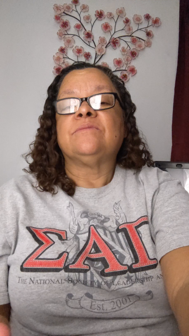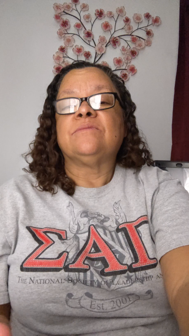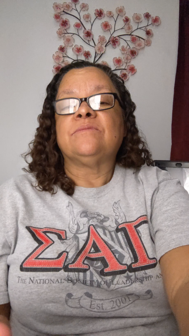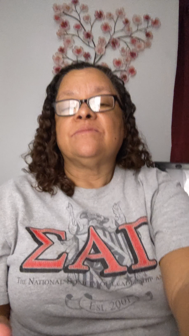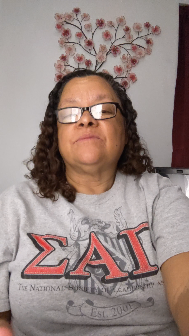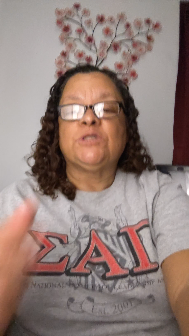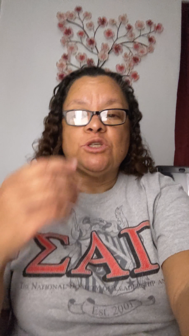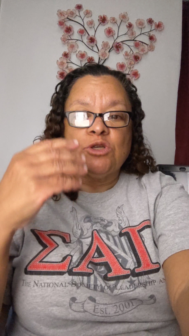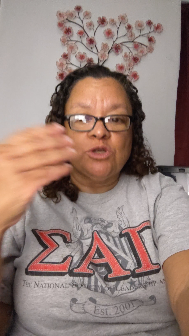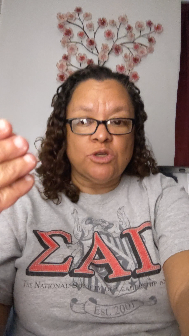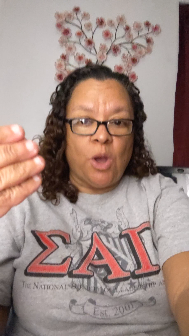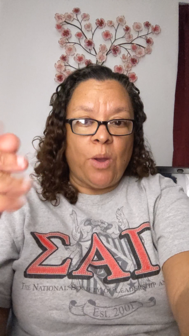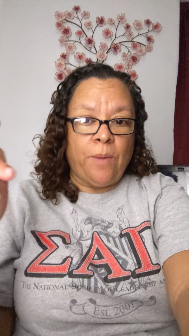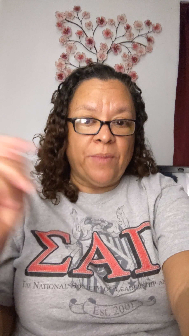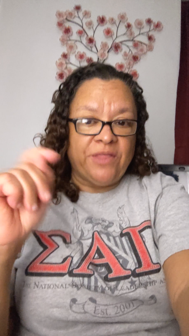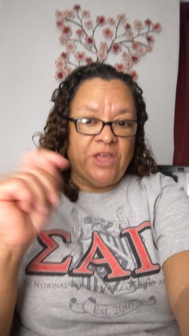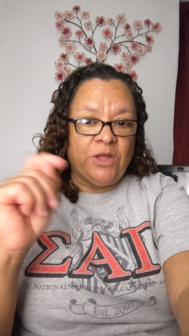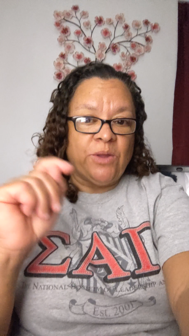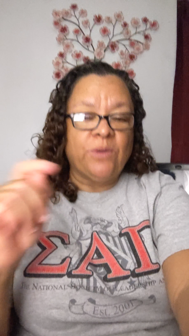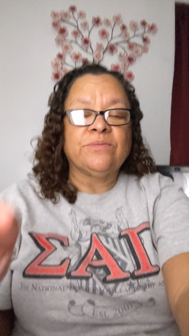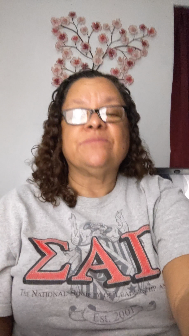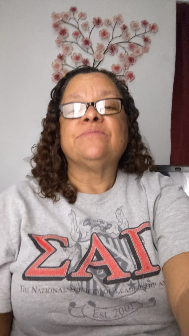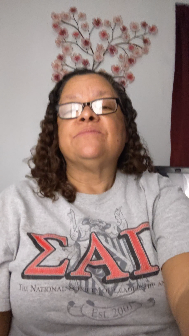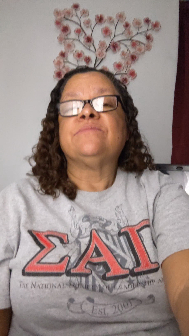go potty